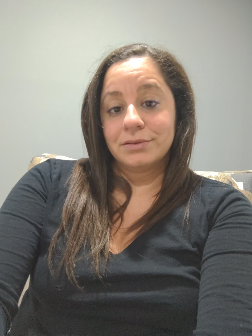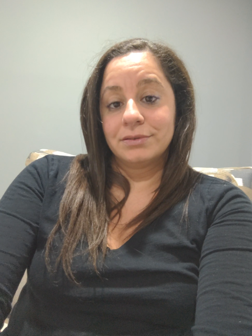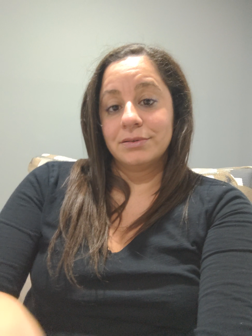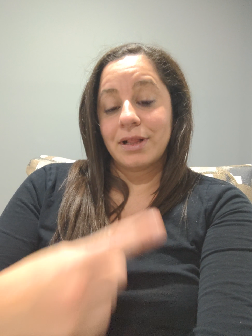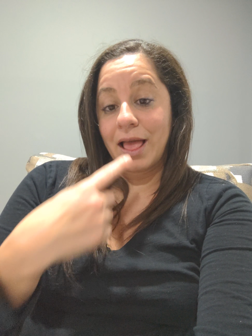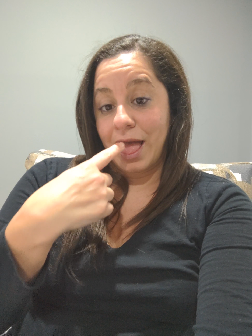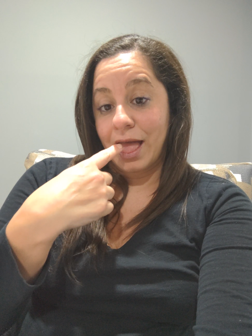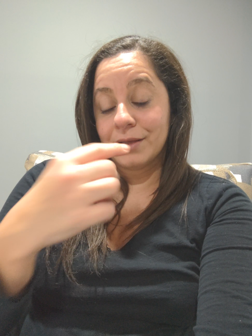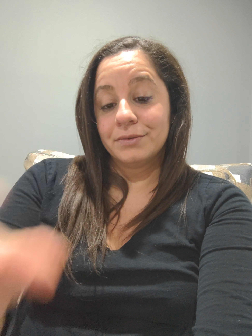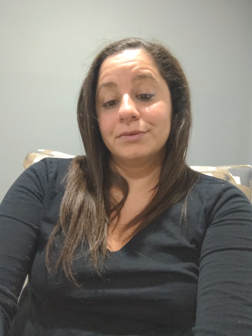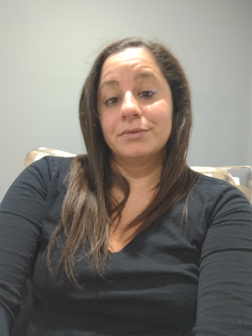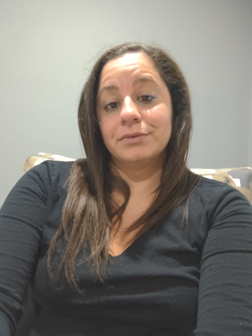tongue